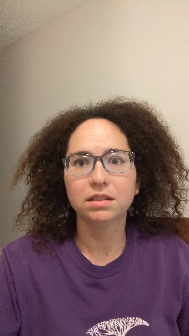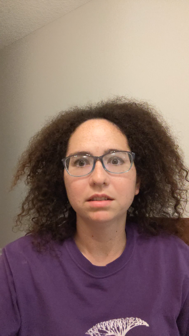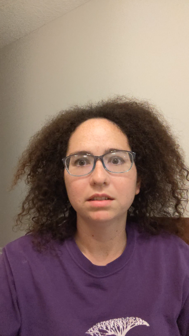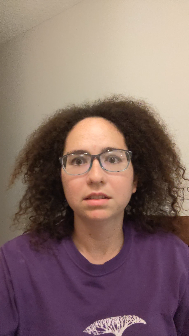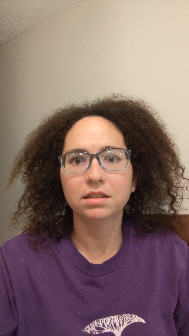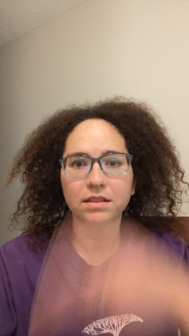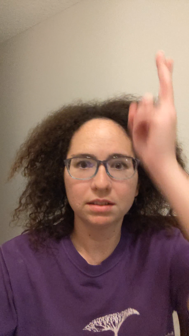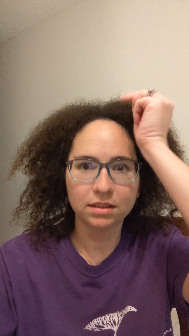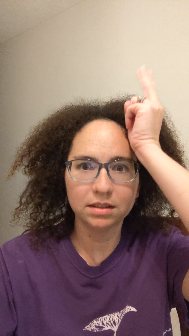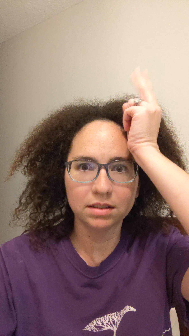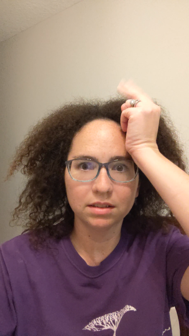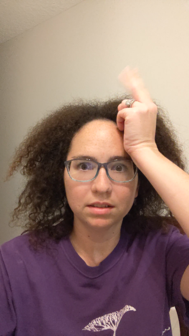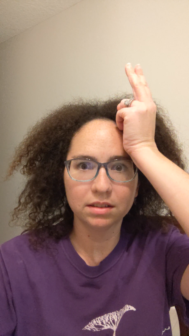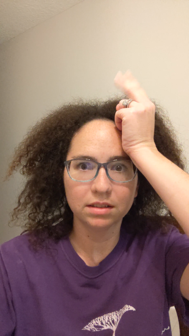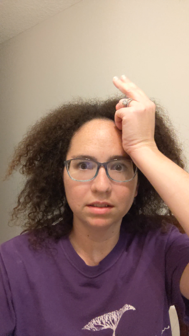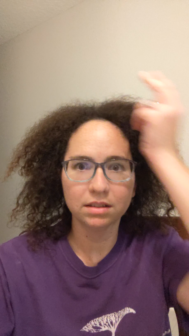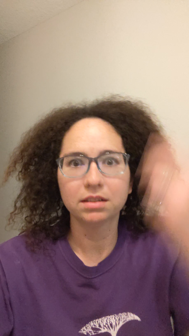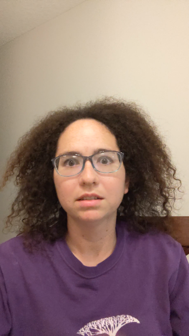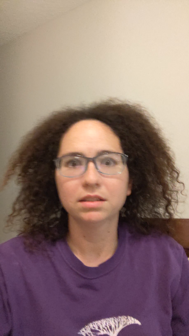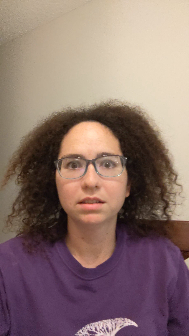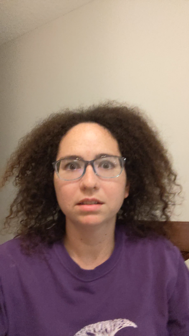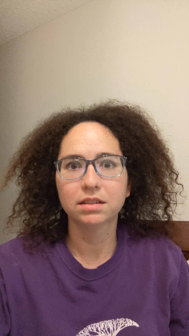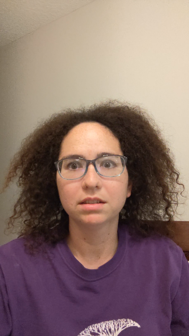bunny